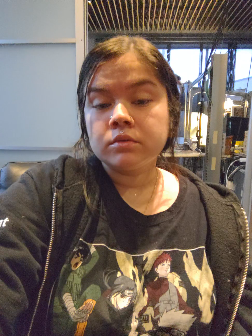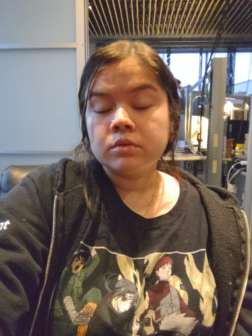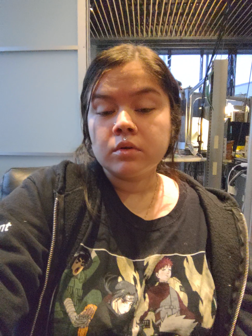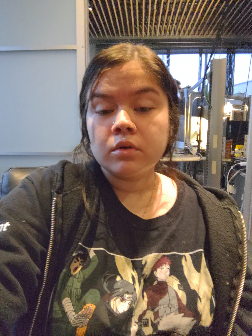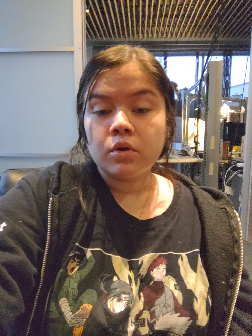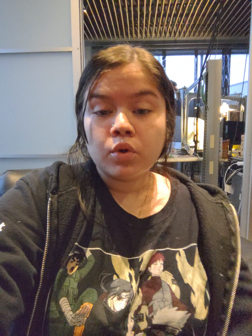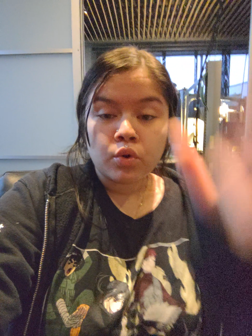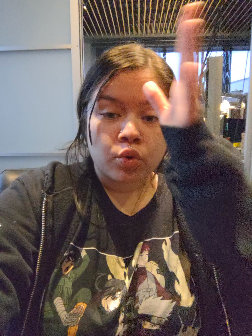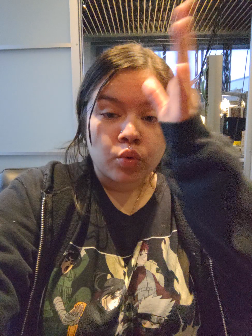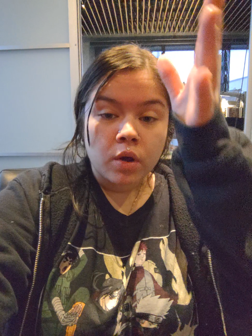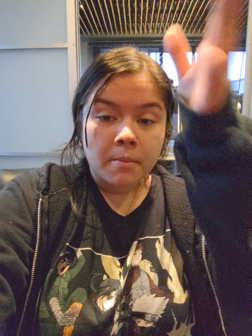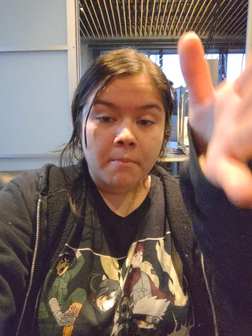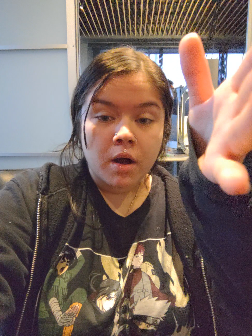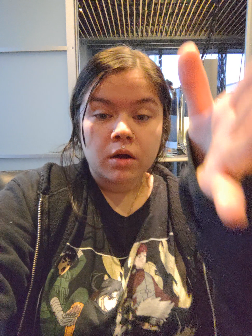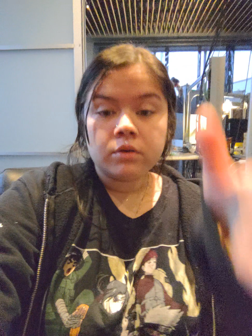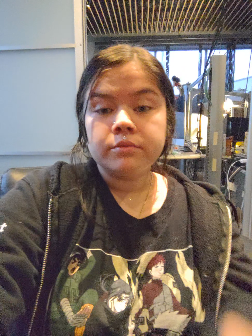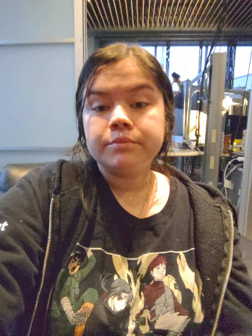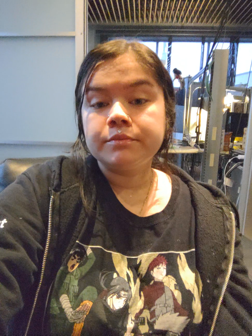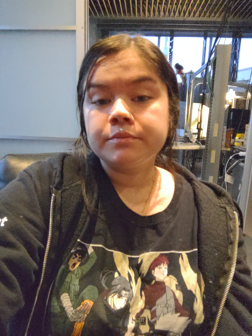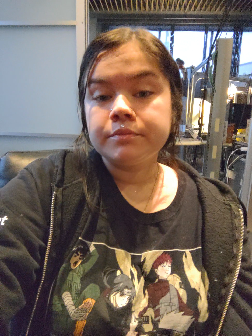grandpa